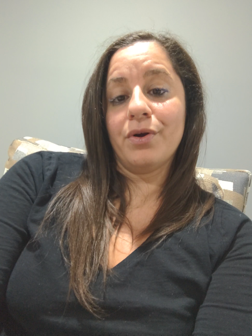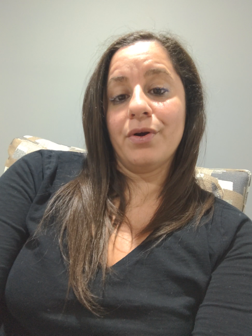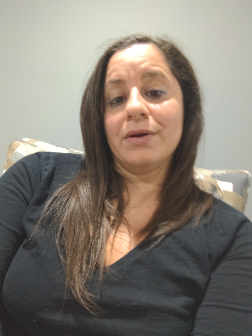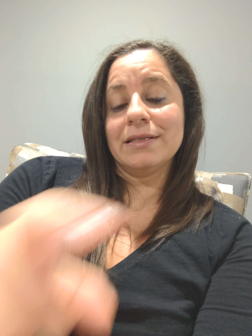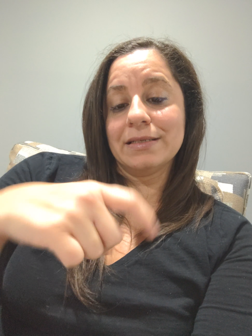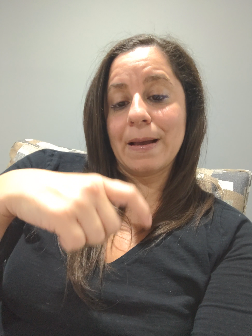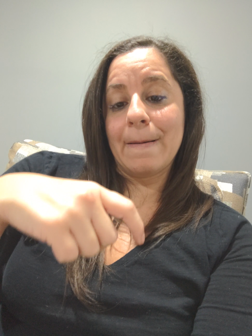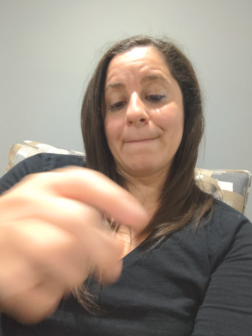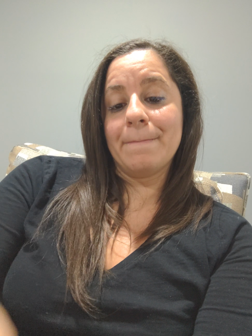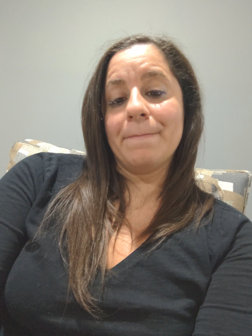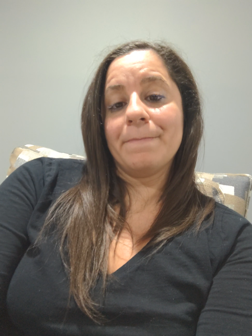time